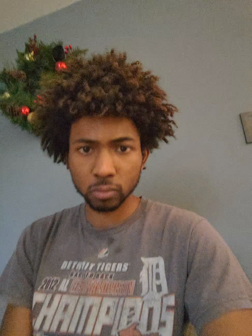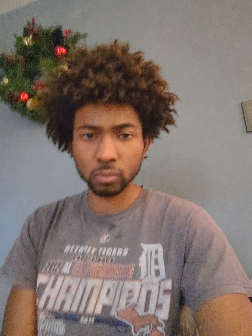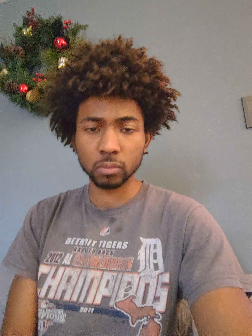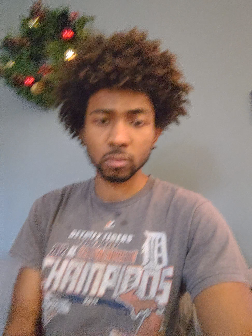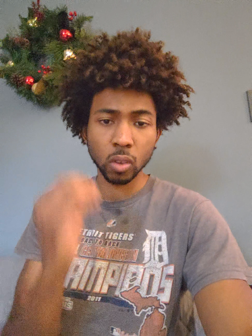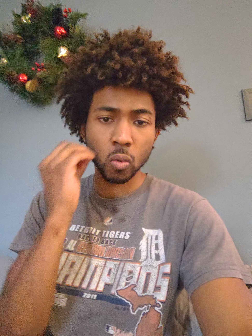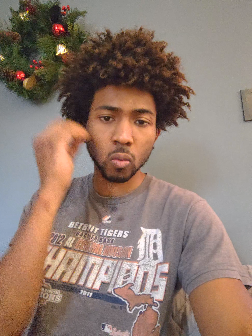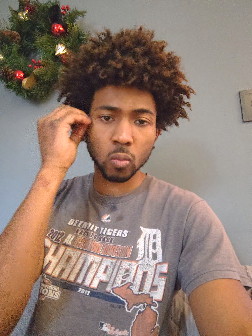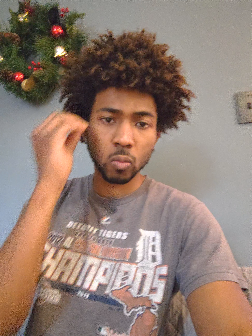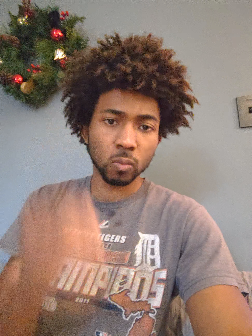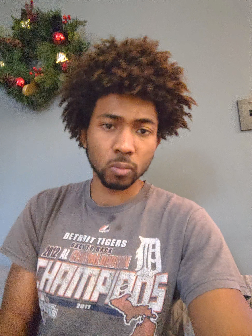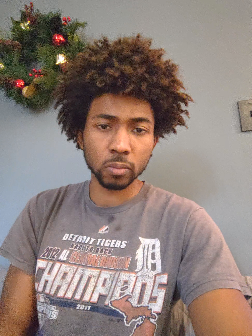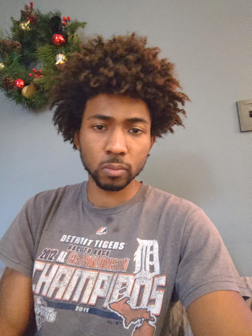home